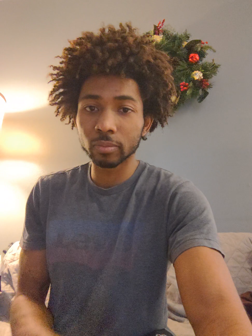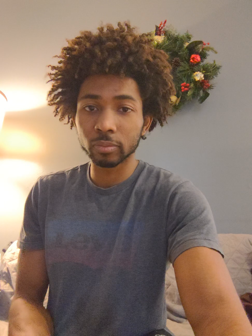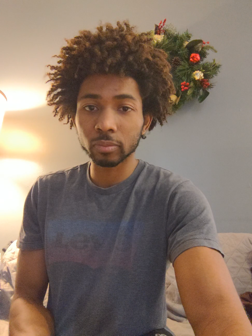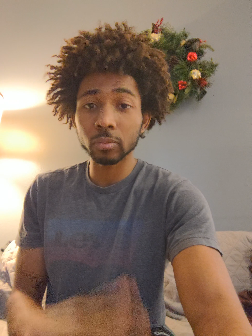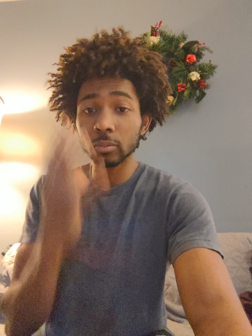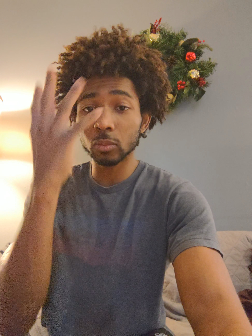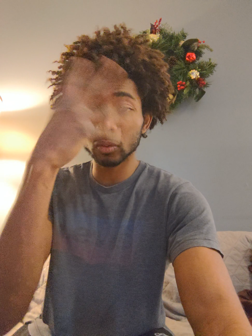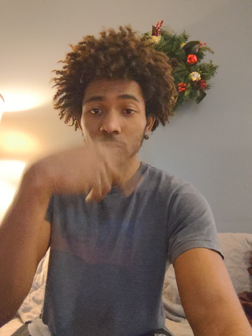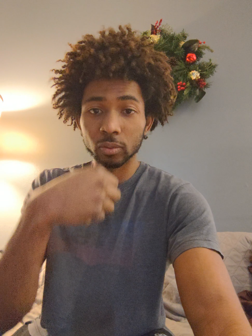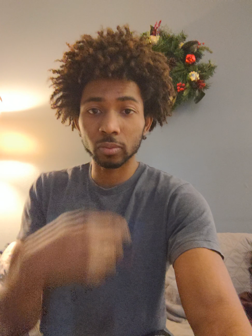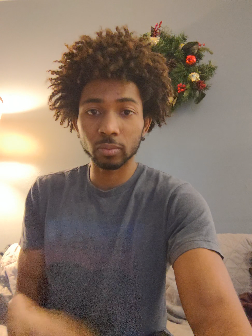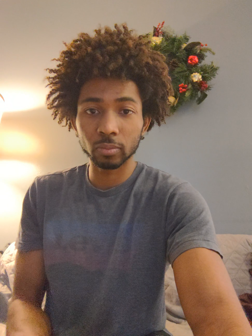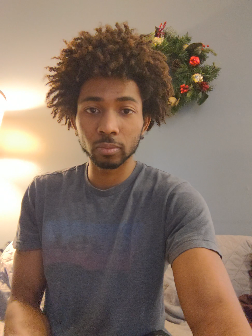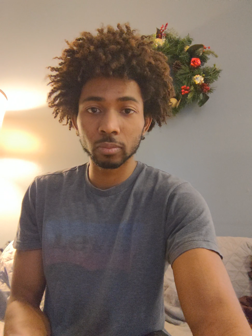pretty